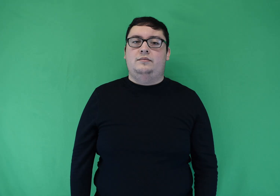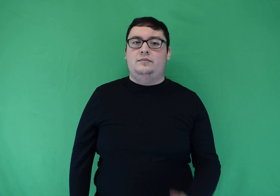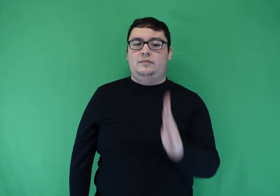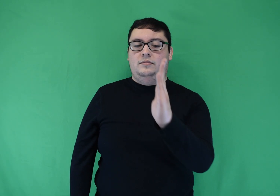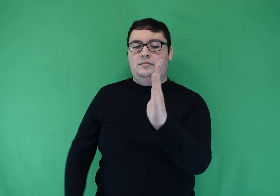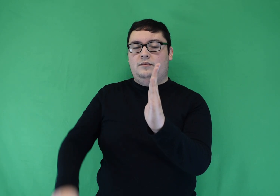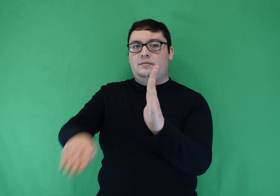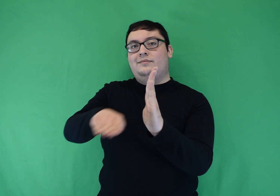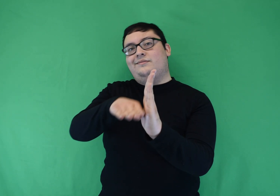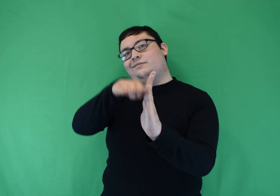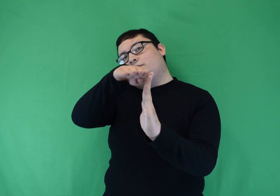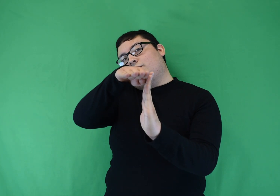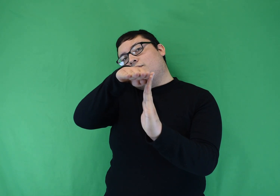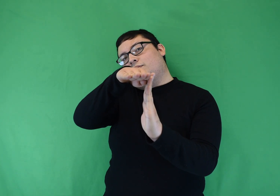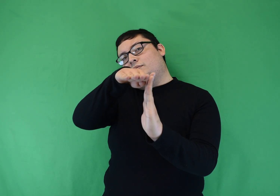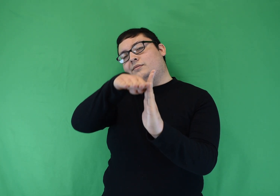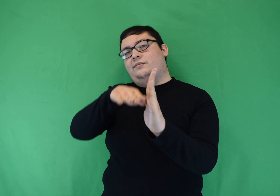elevado